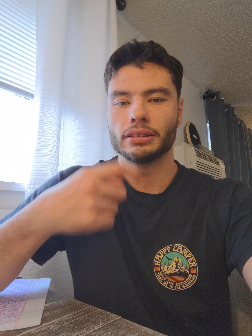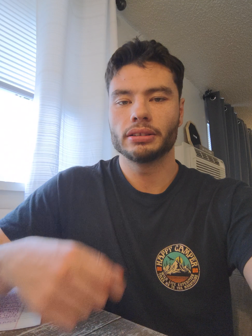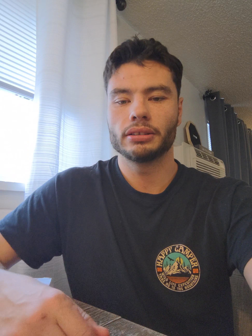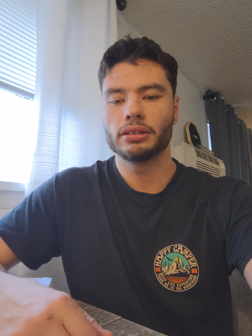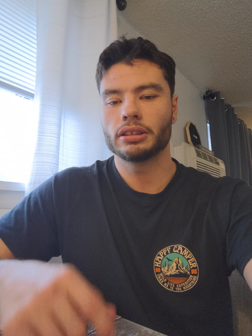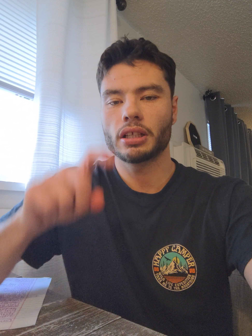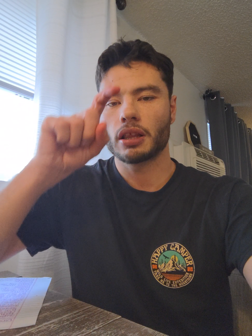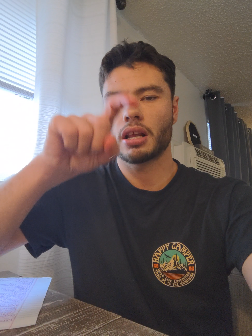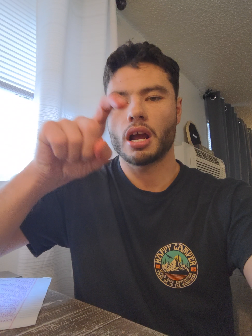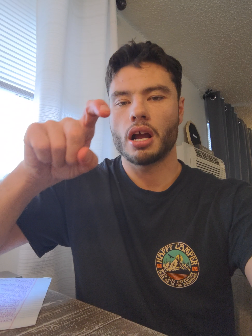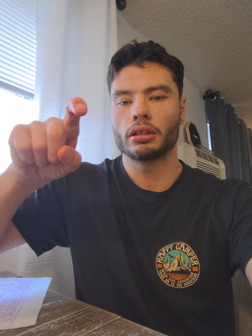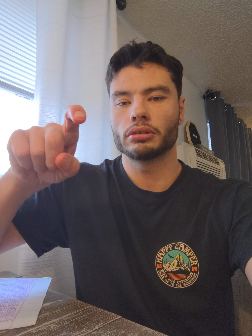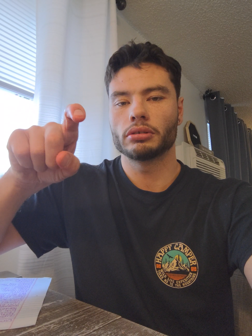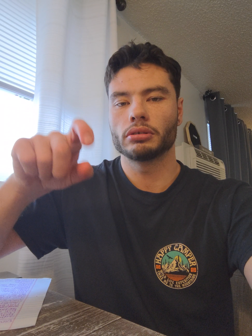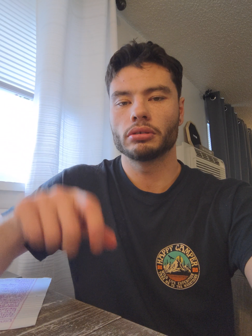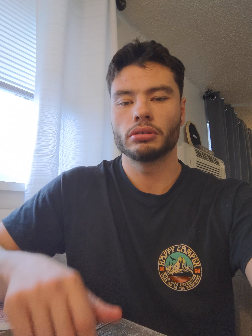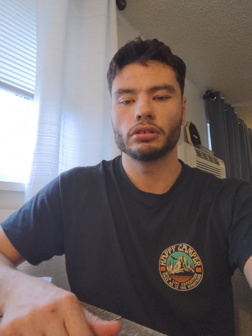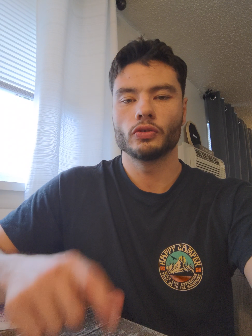closet